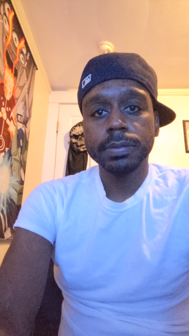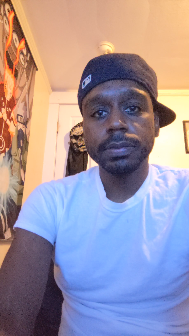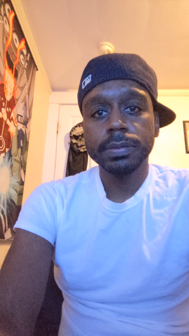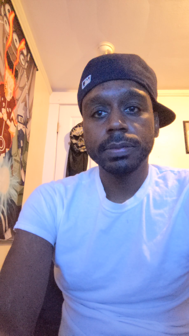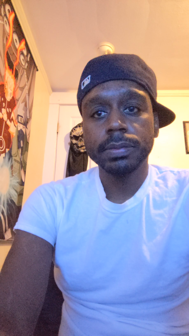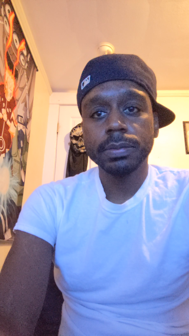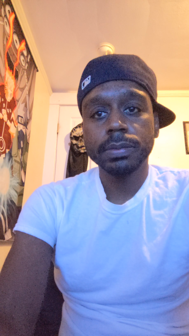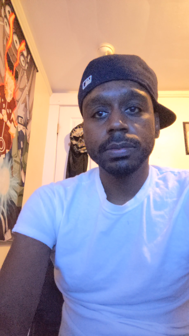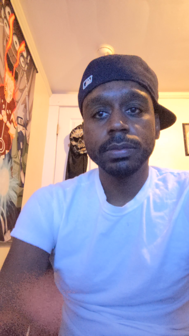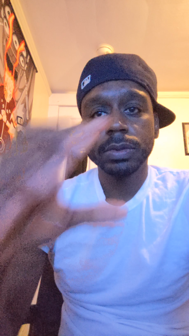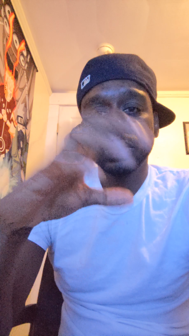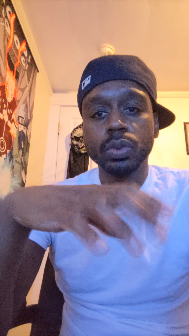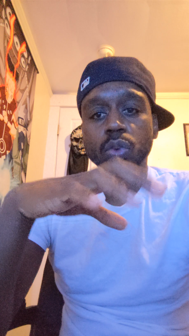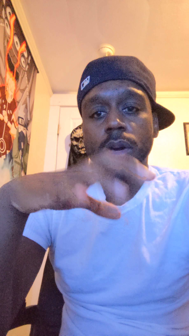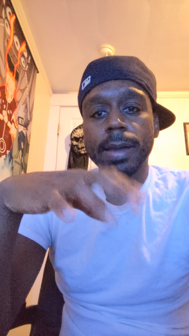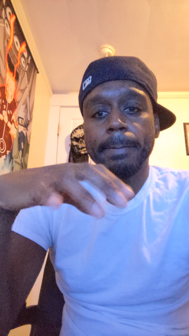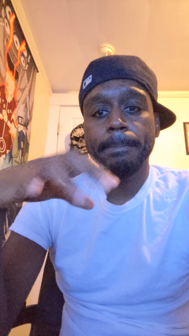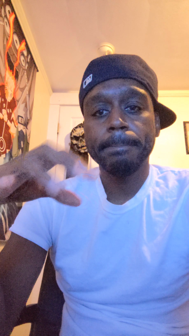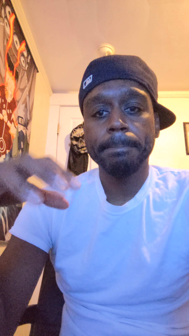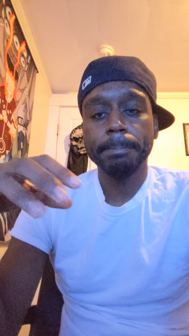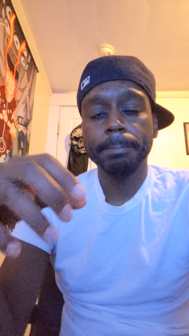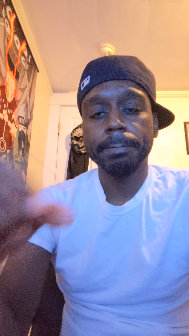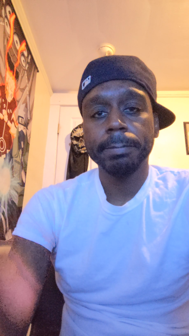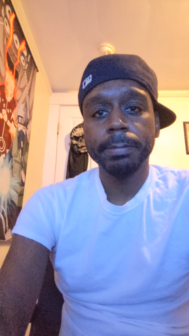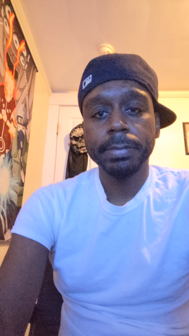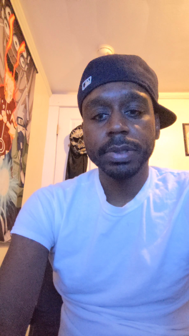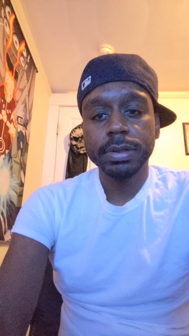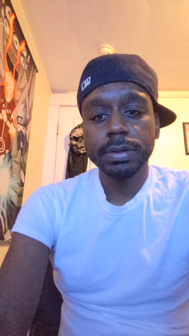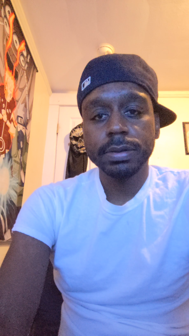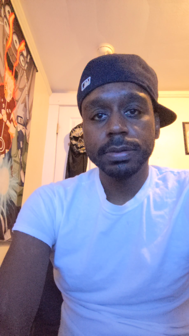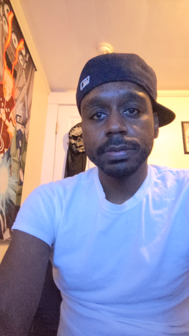grapes